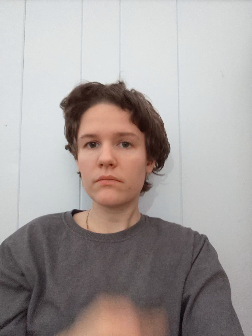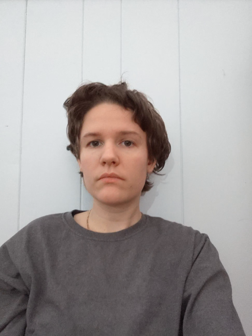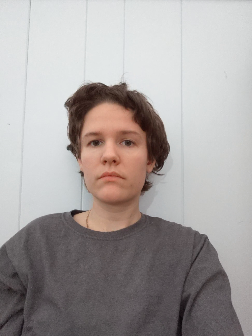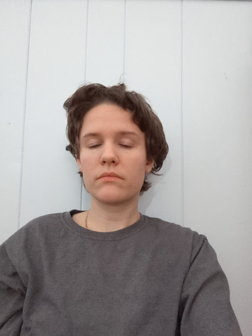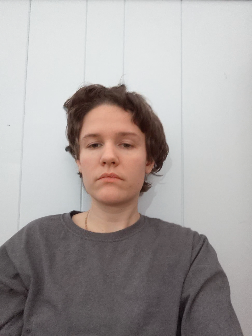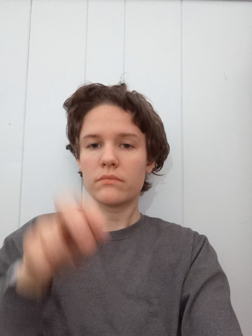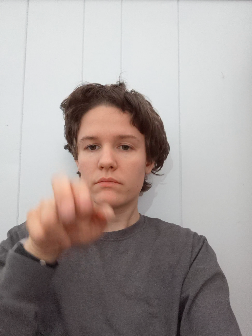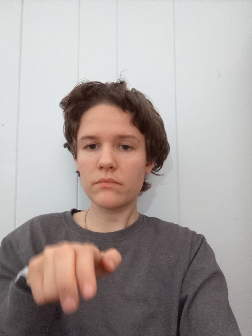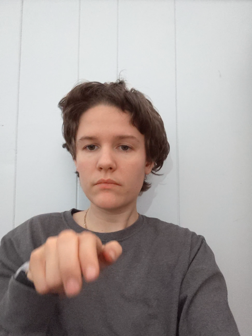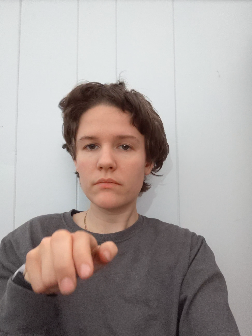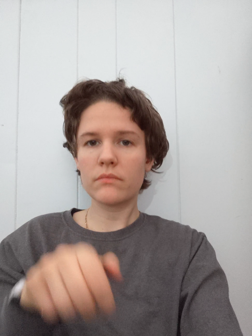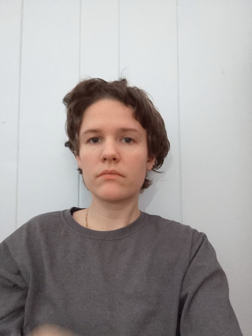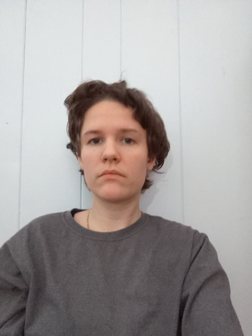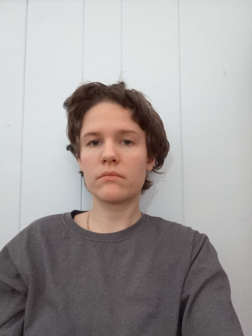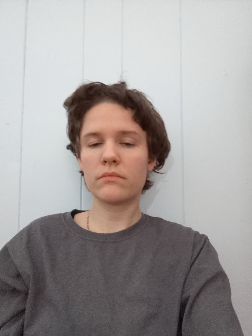chair